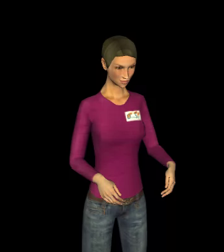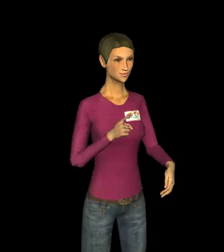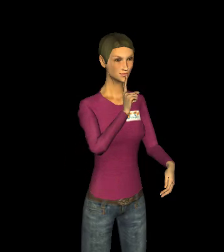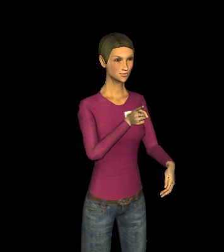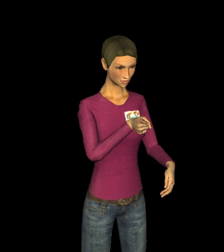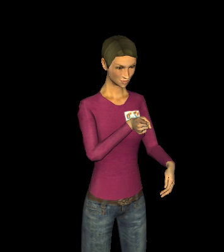طلب